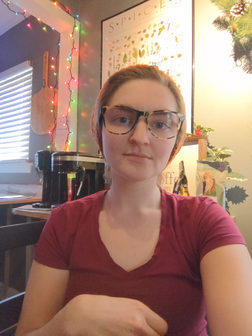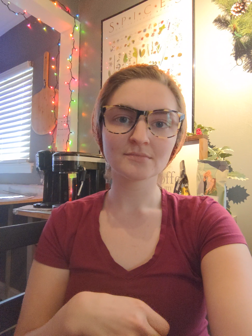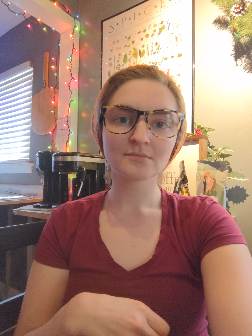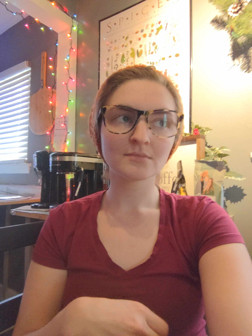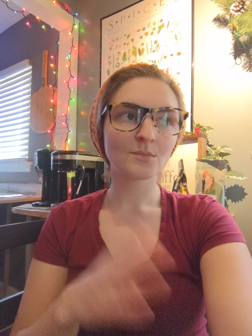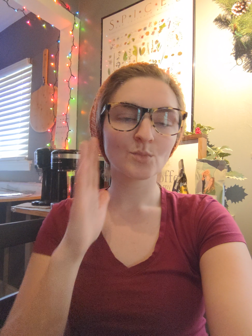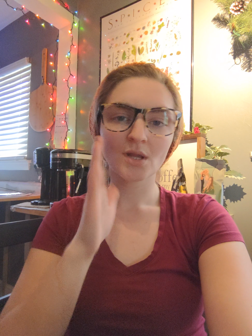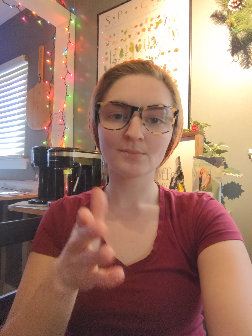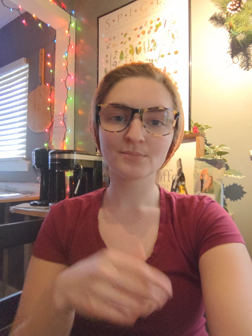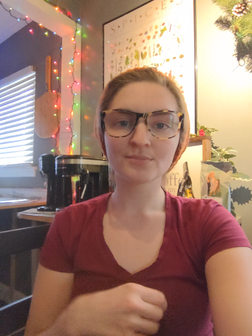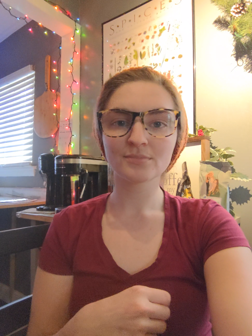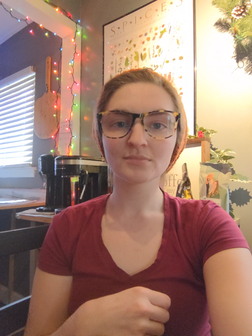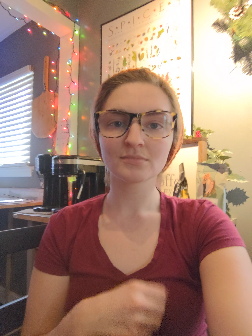will